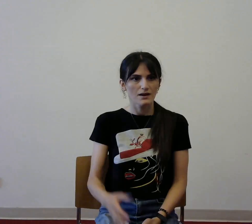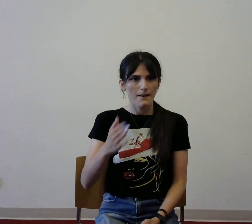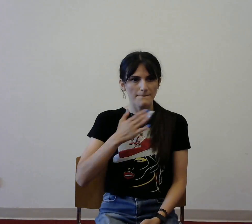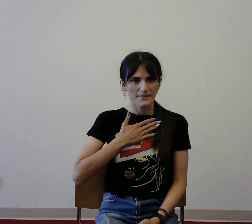mən